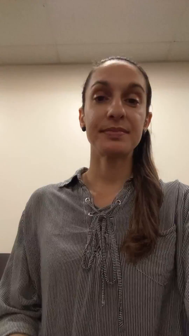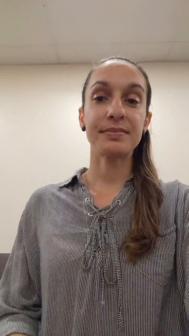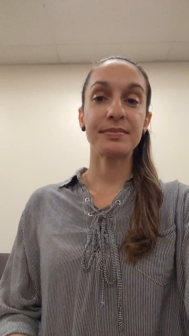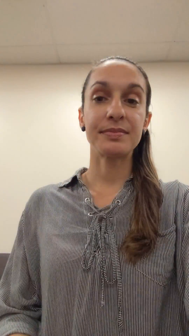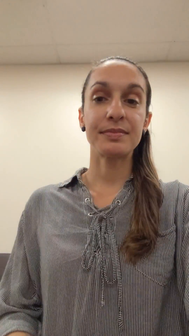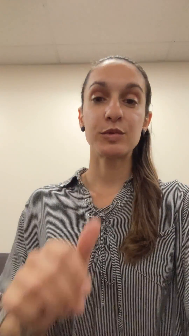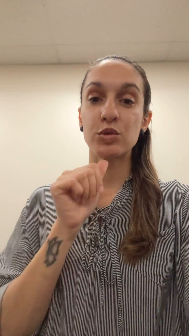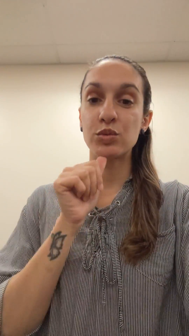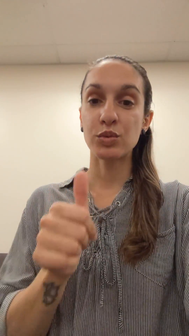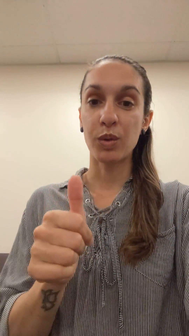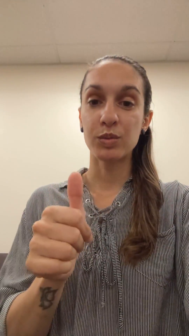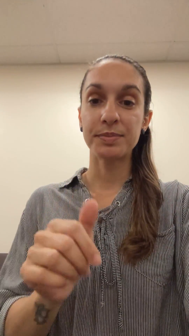don't